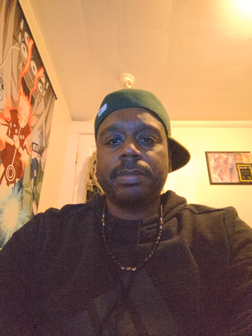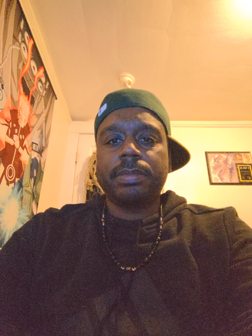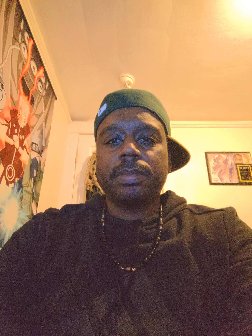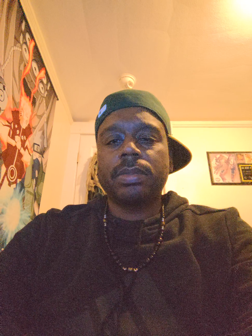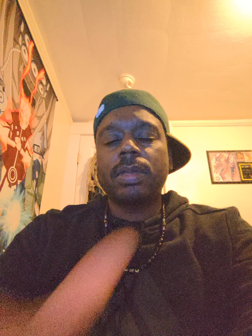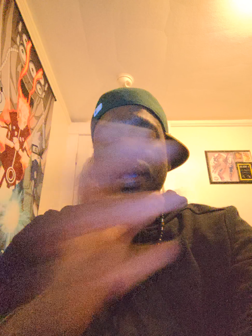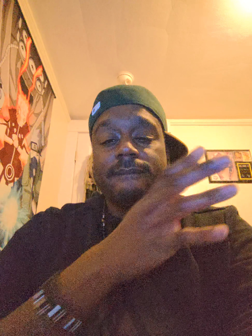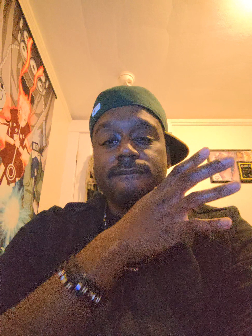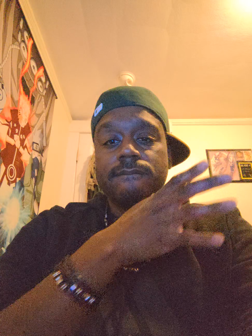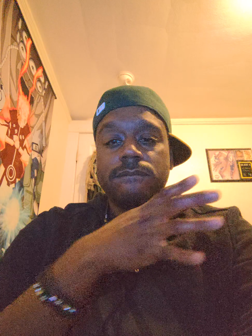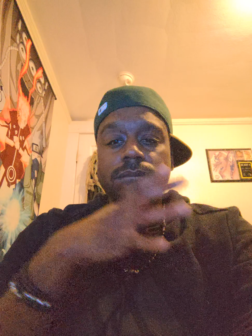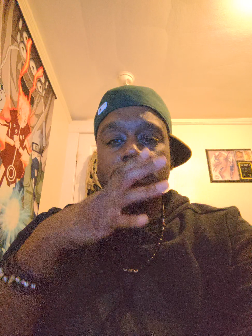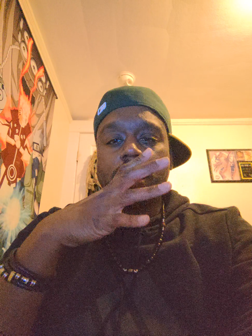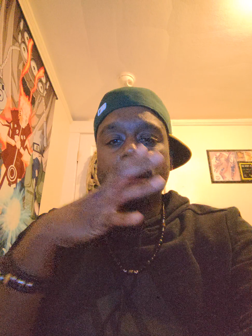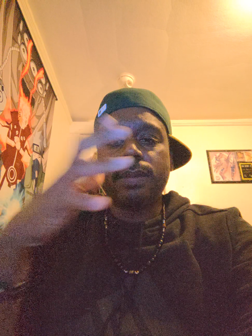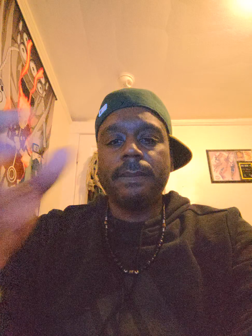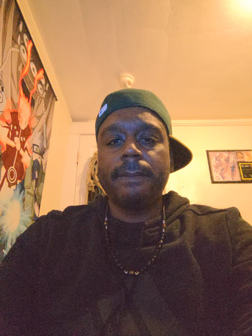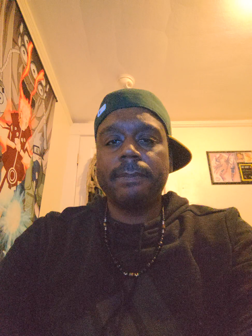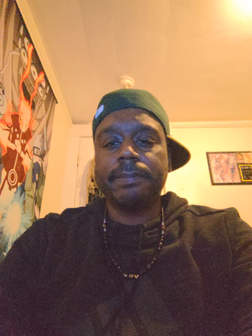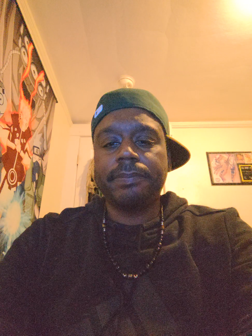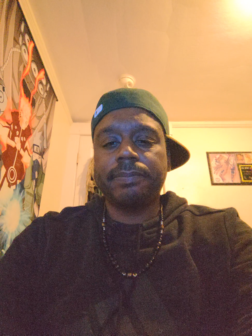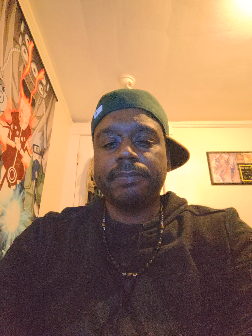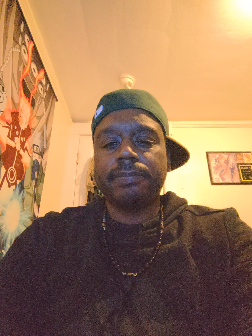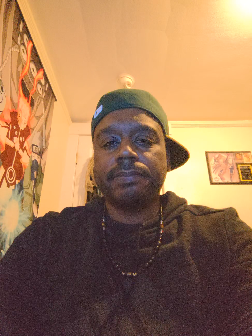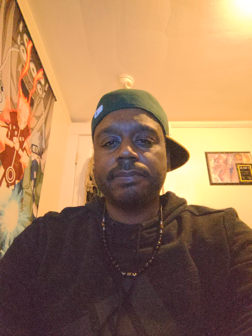farm